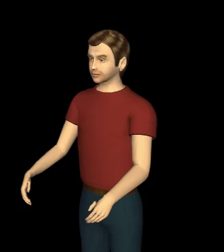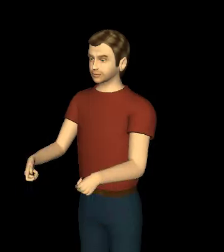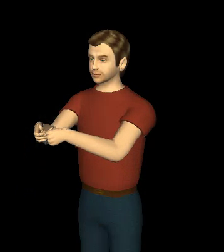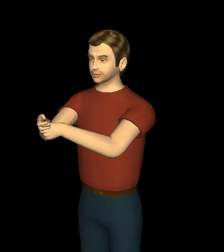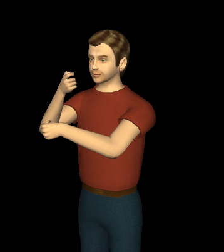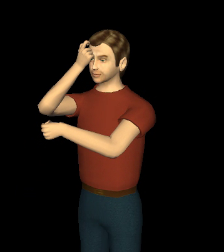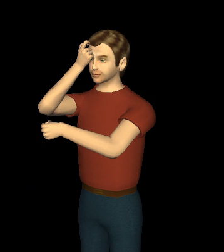مظلة